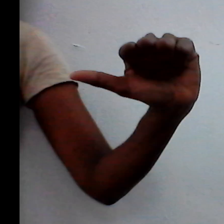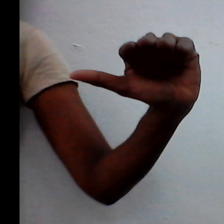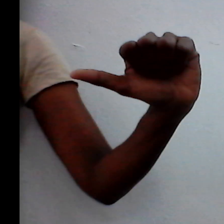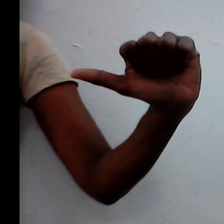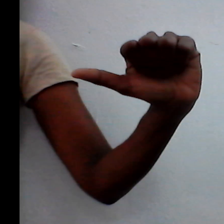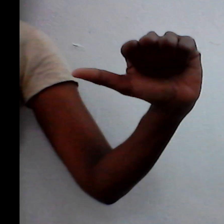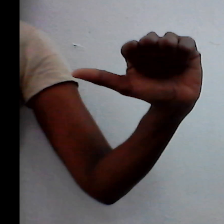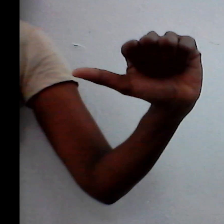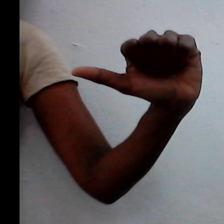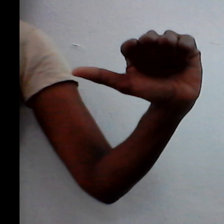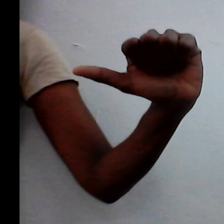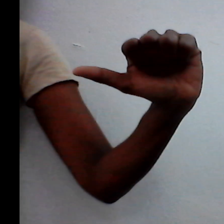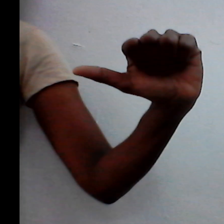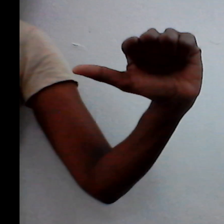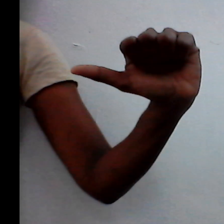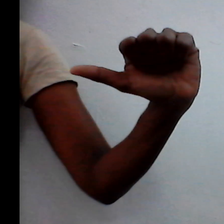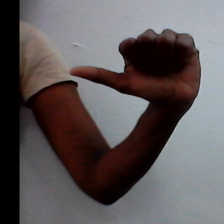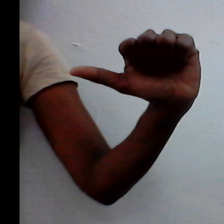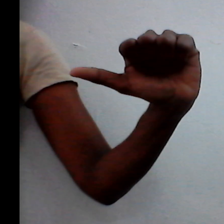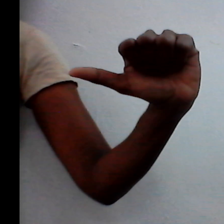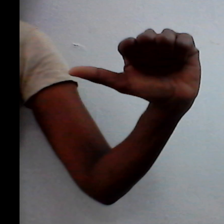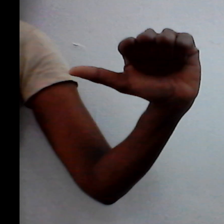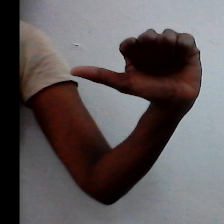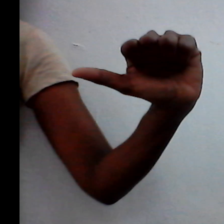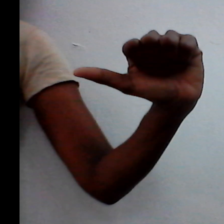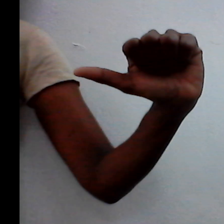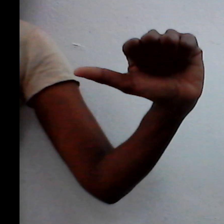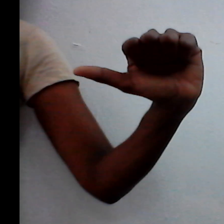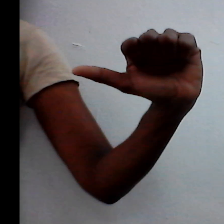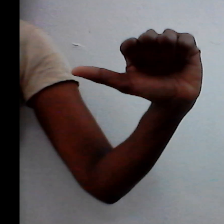എ